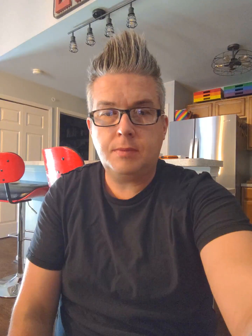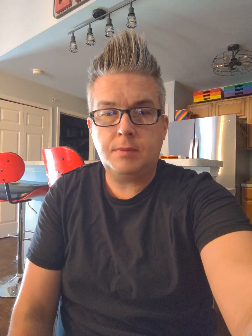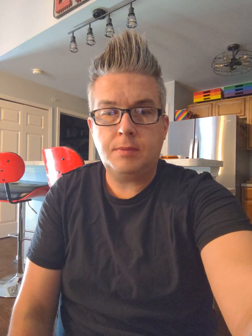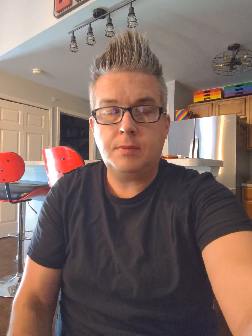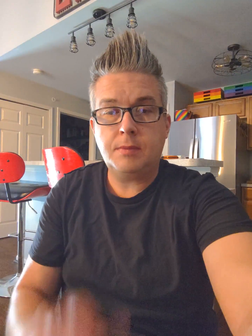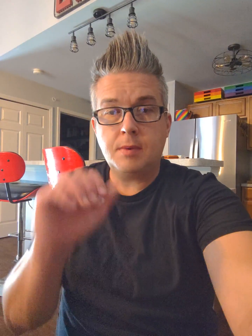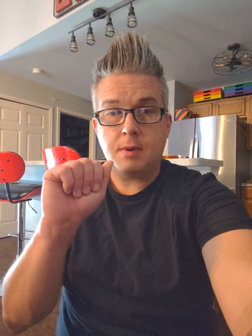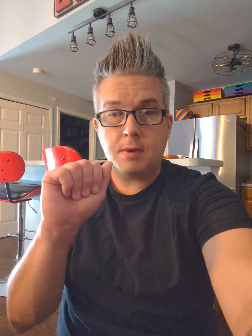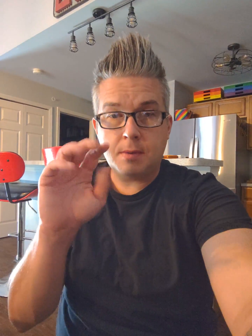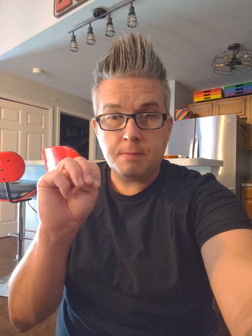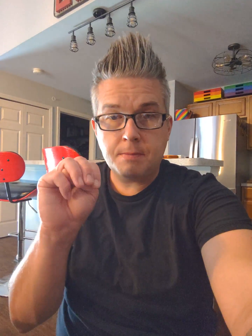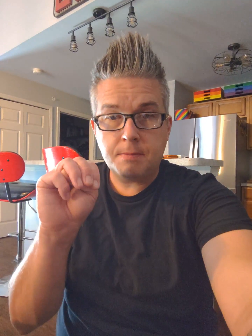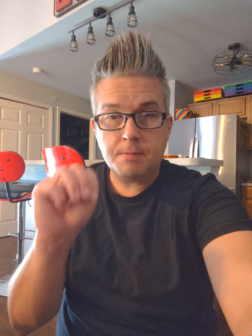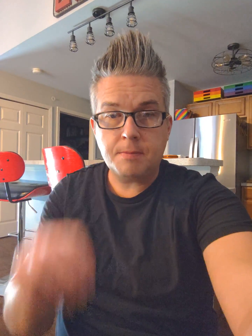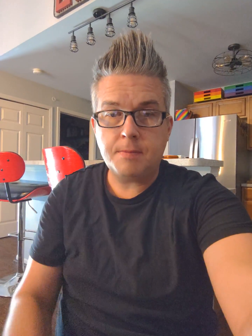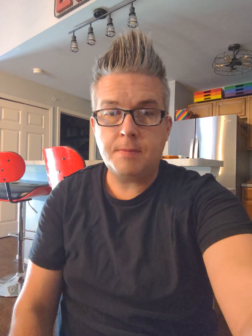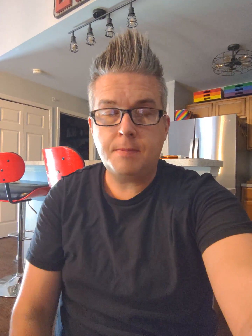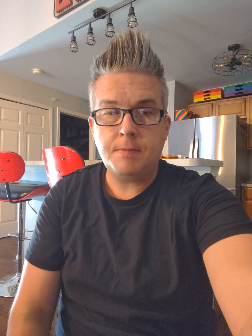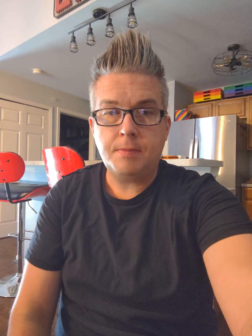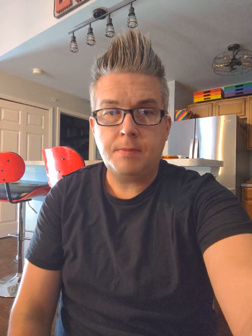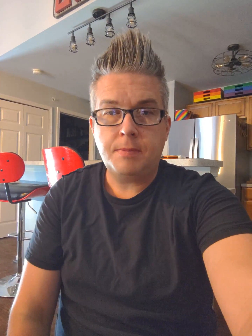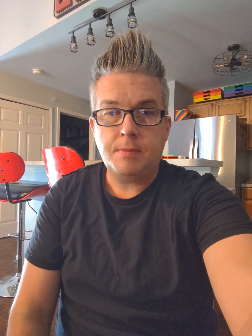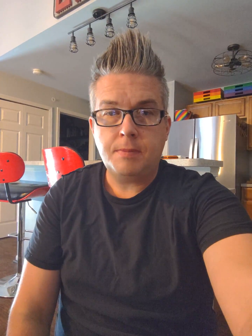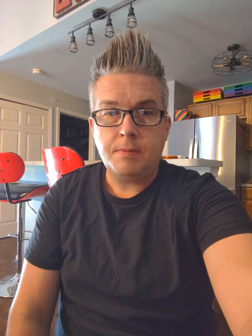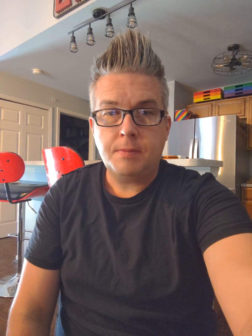am